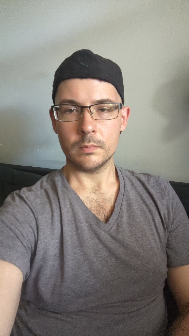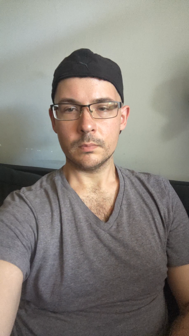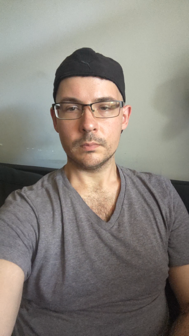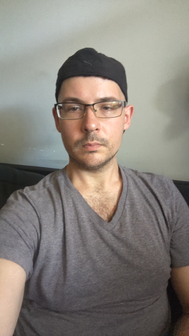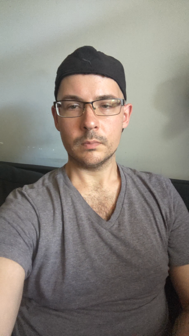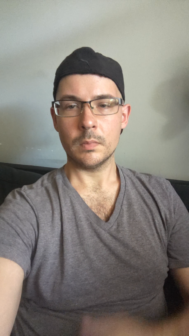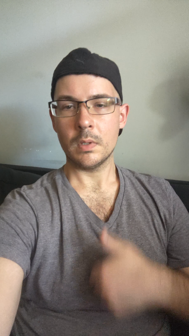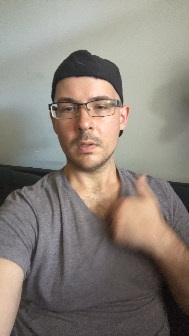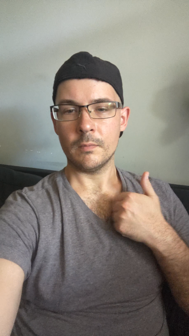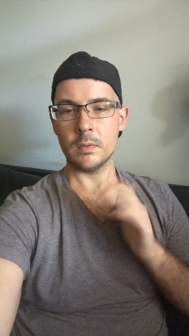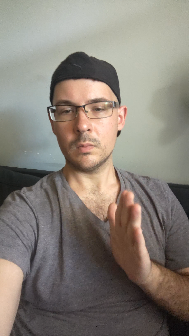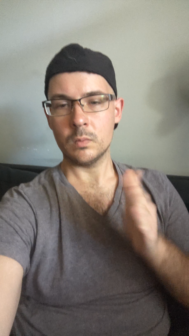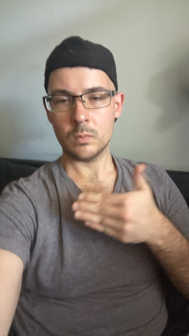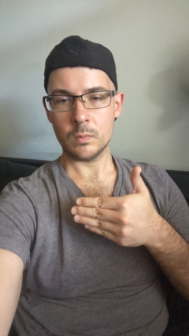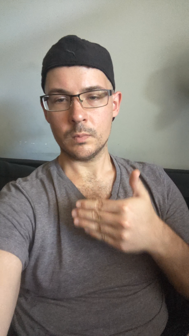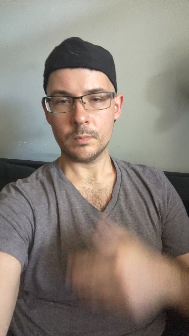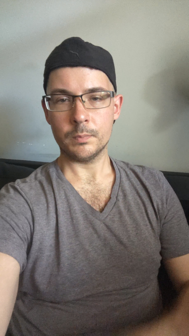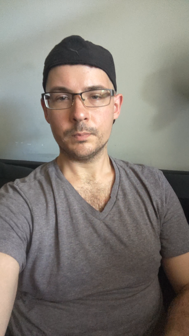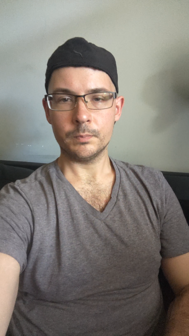living room